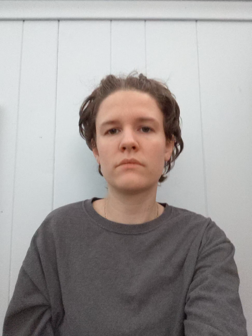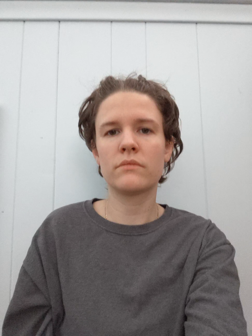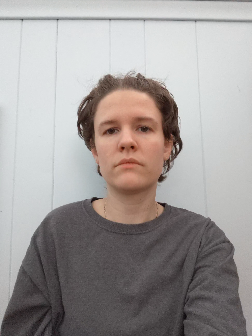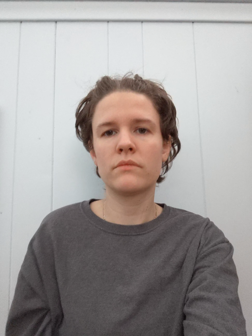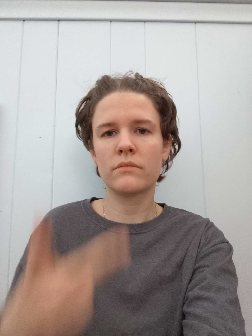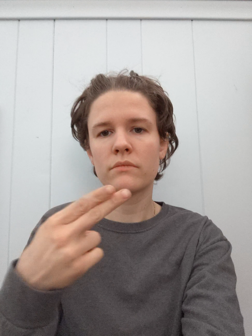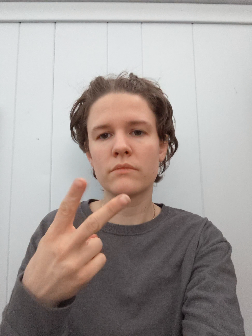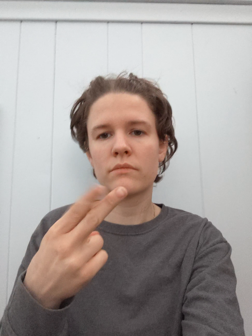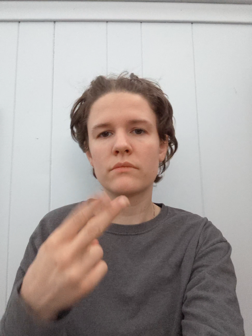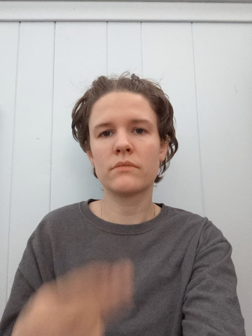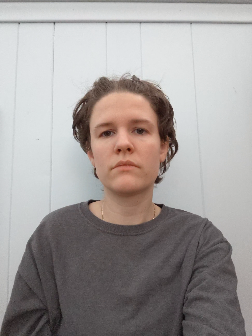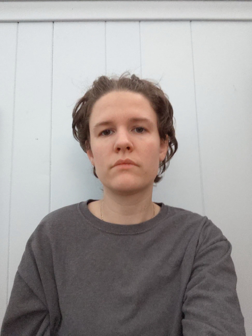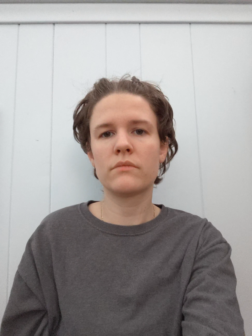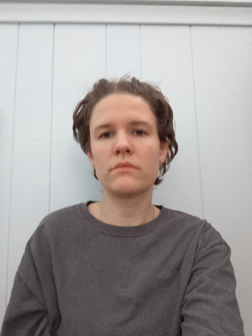scissors